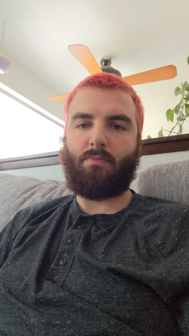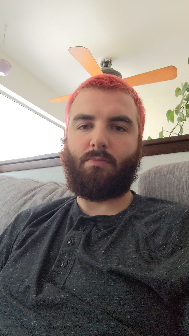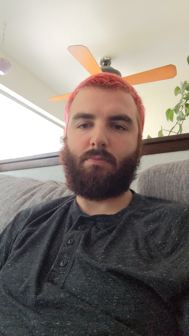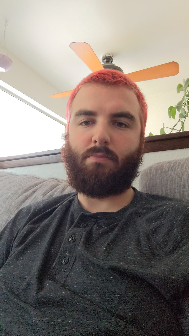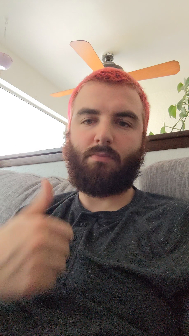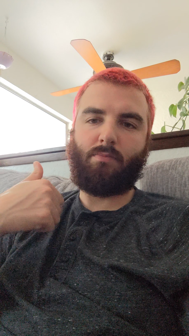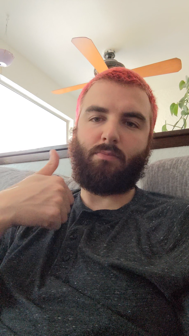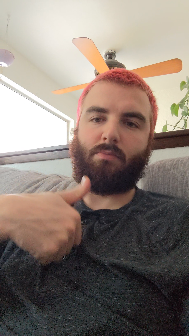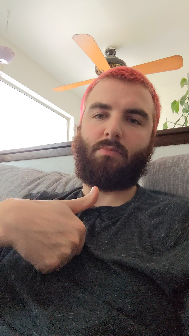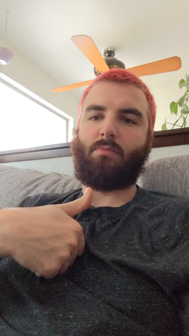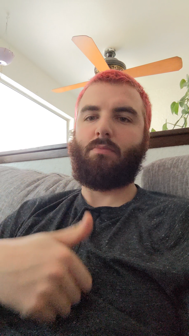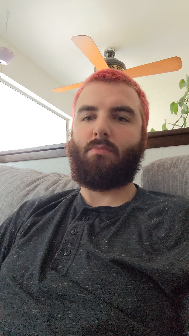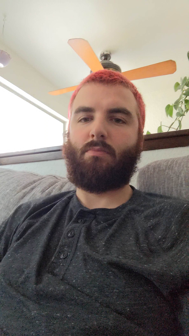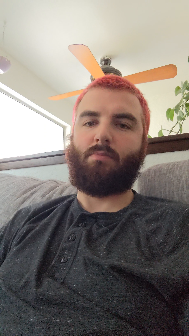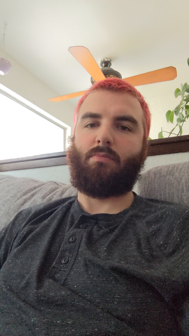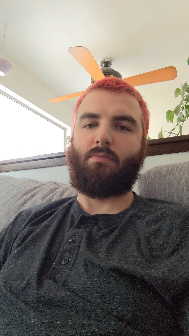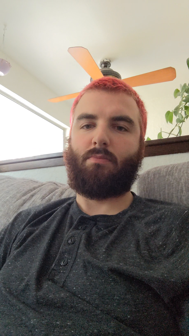coats